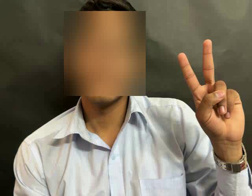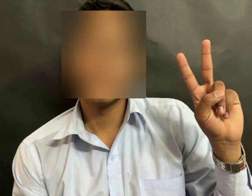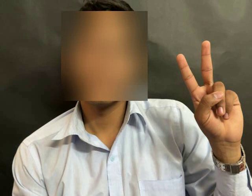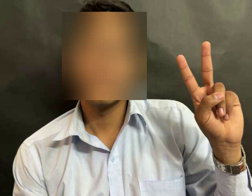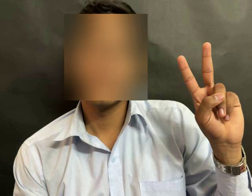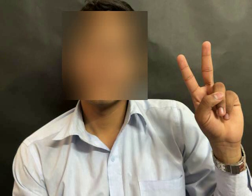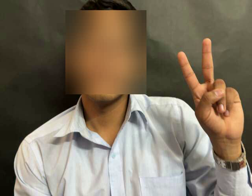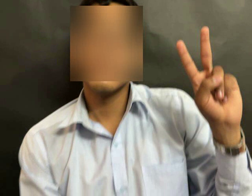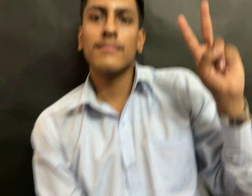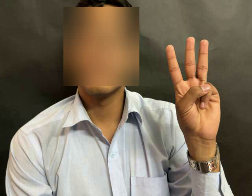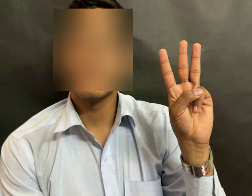W